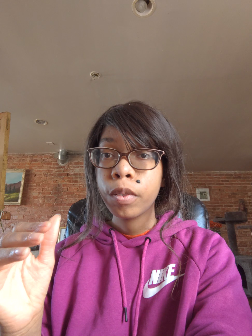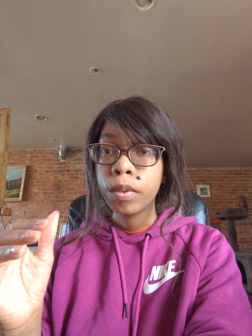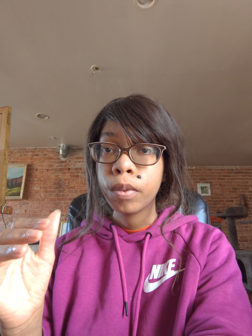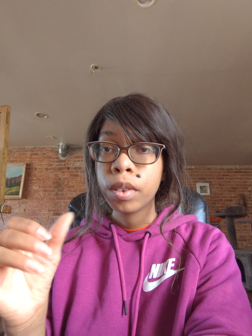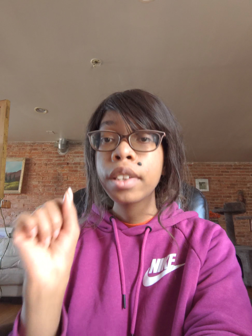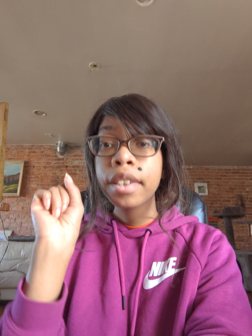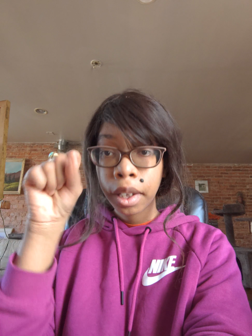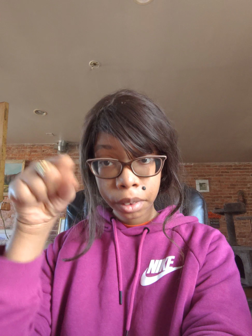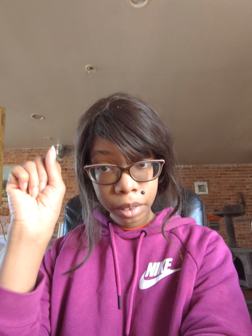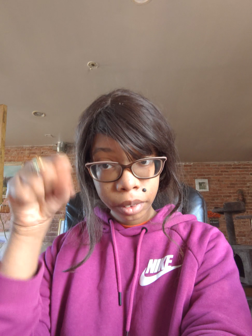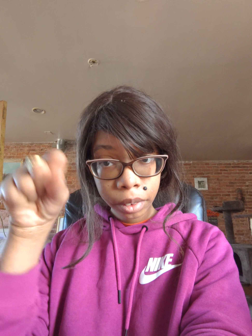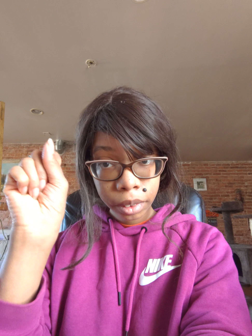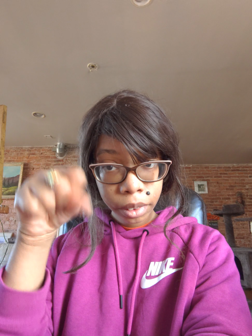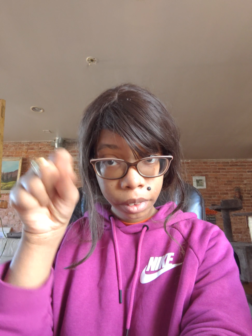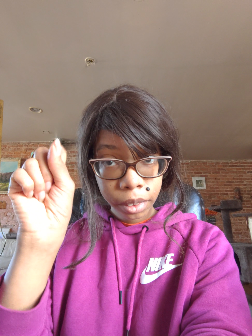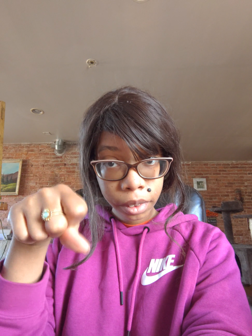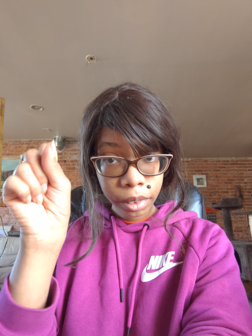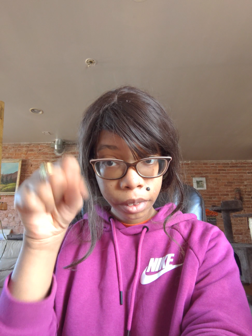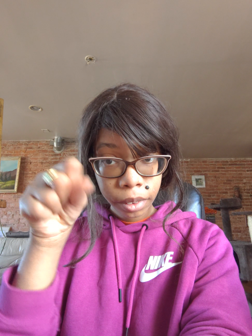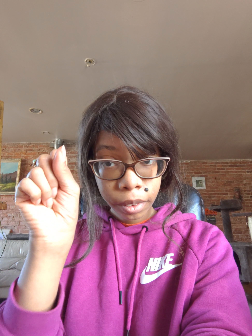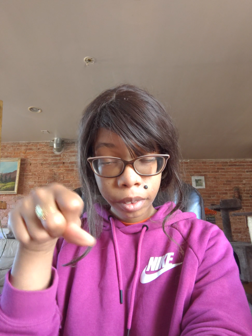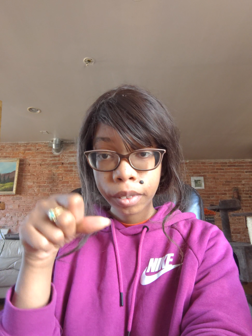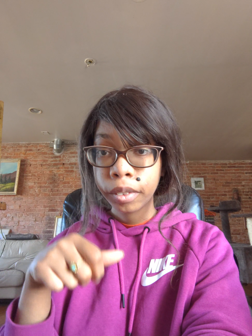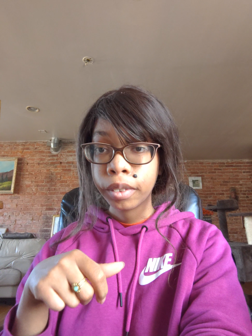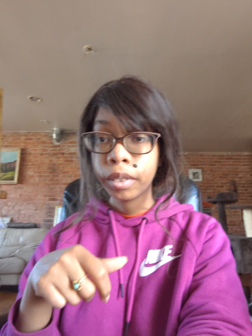yes